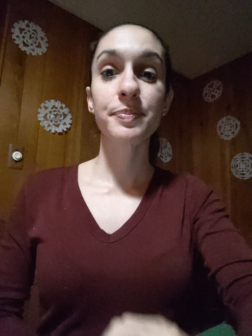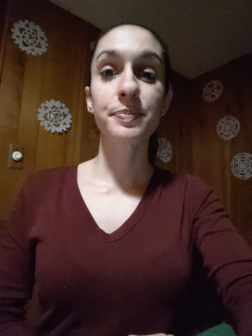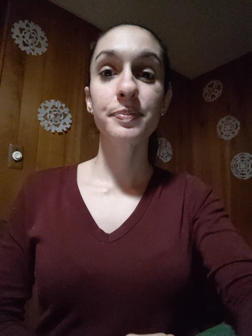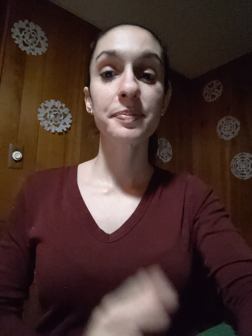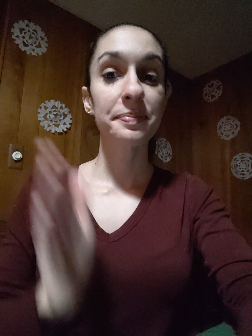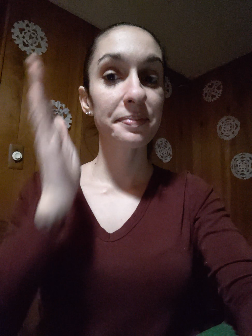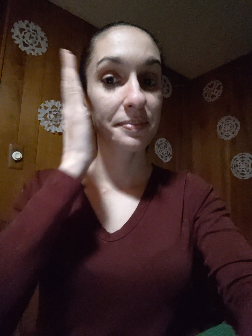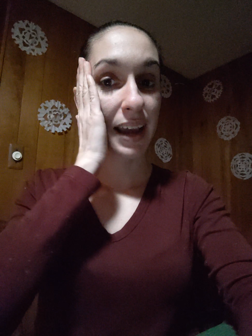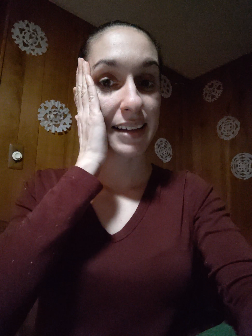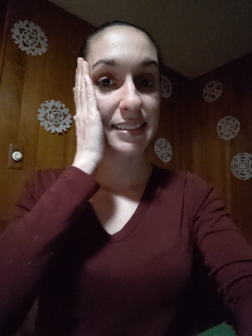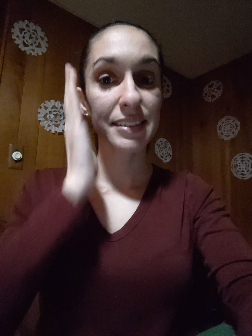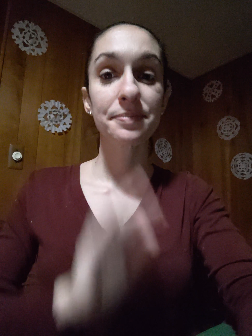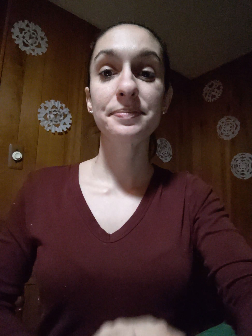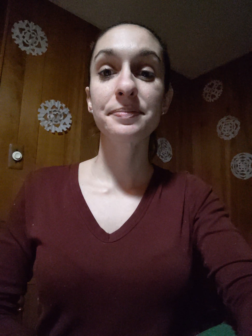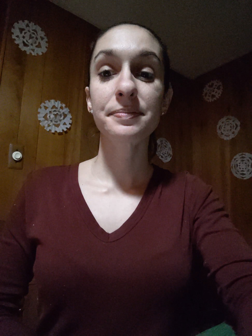bed